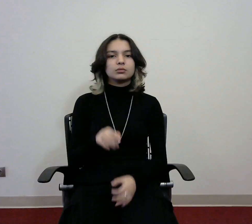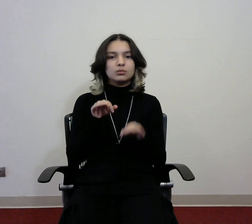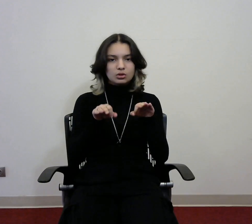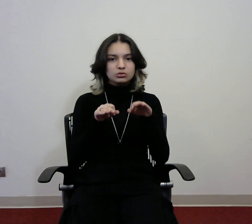avtomobil